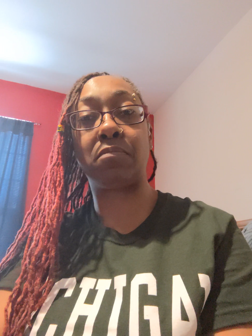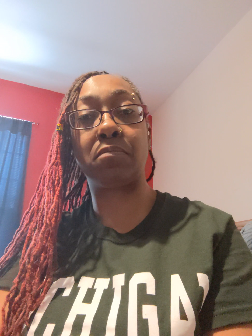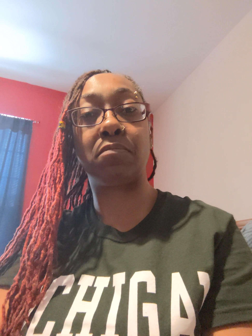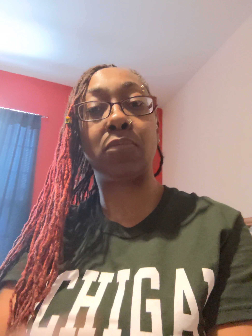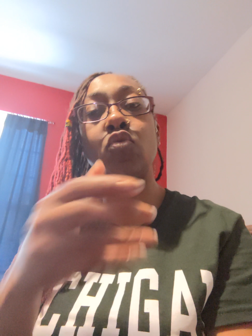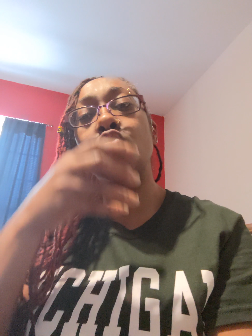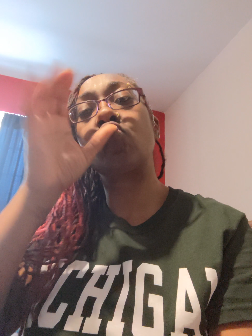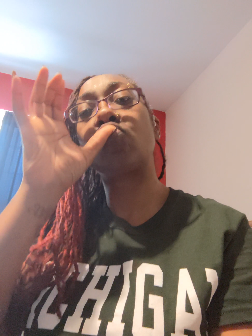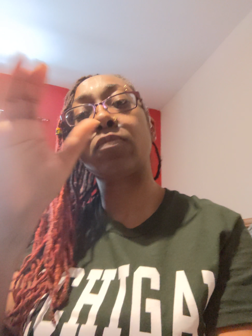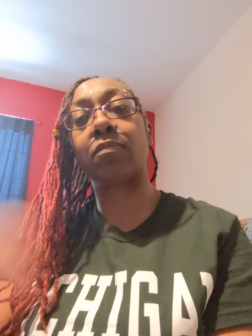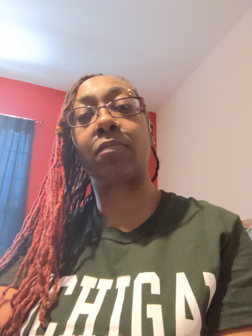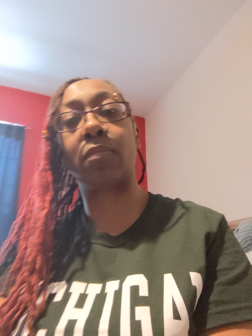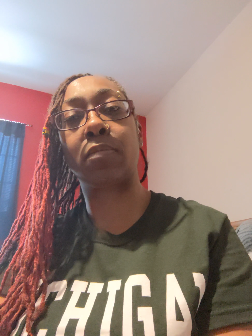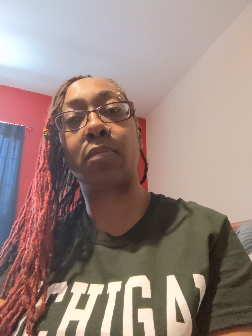drink